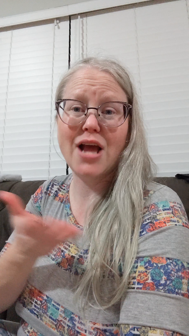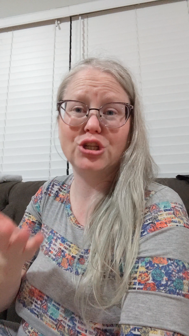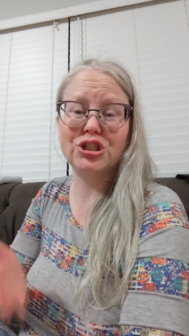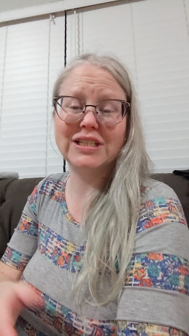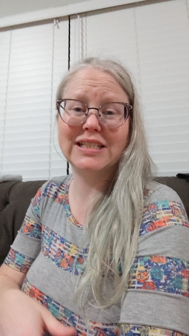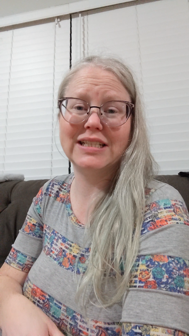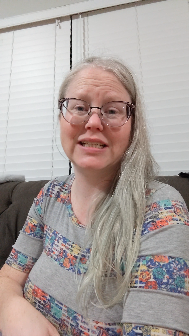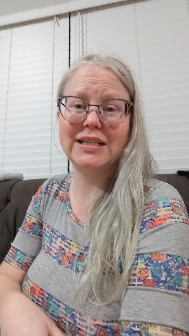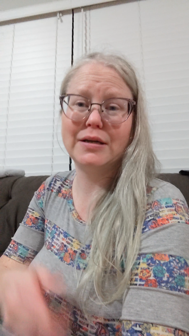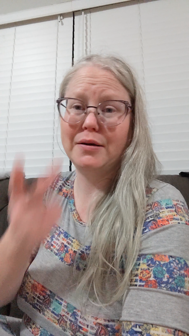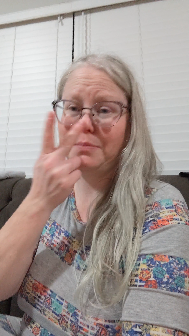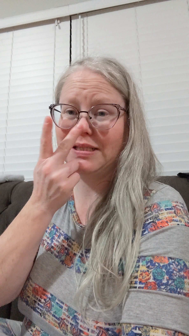penis